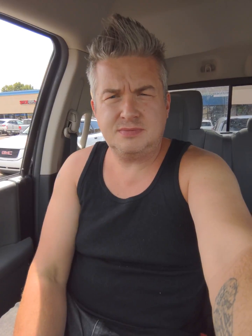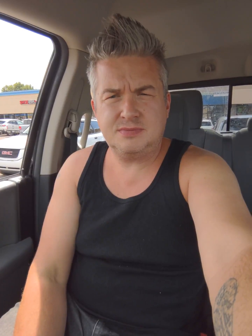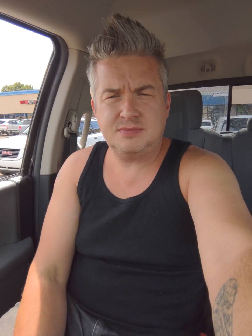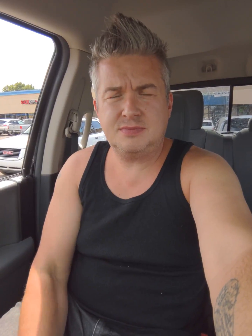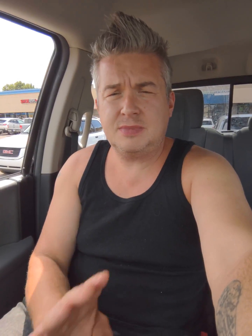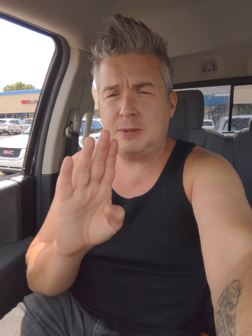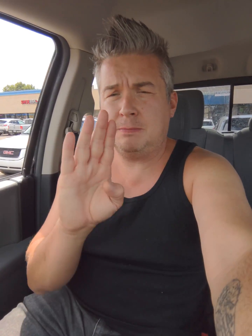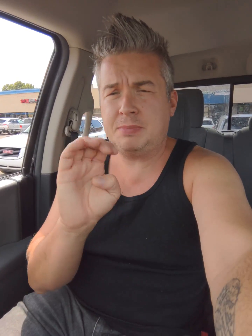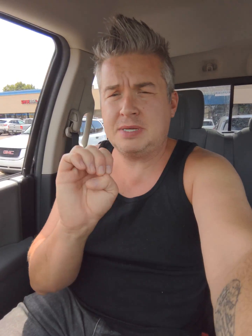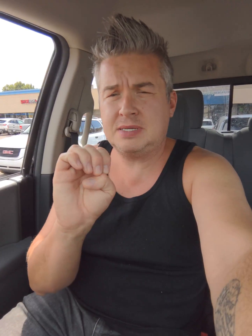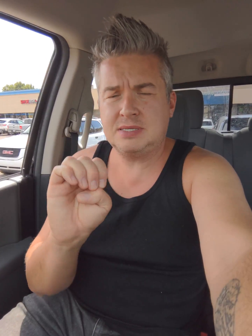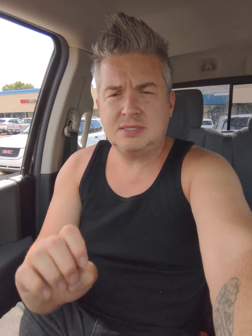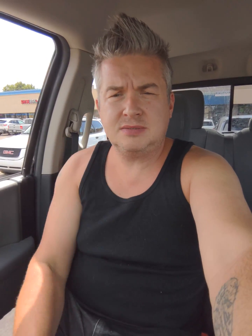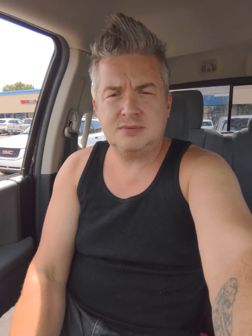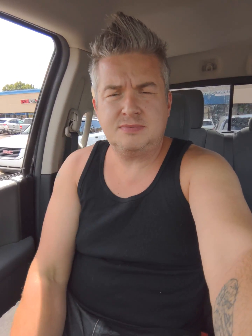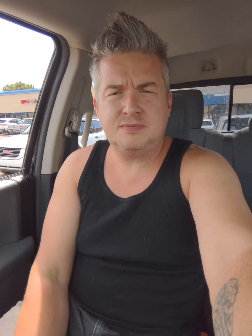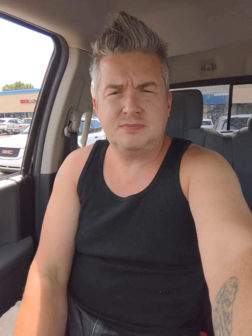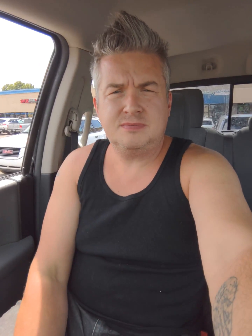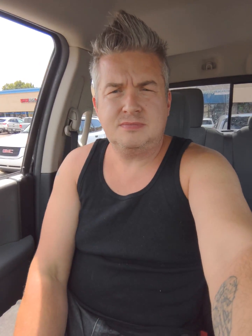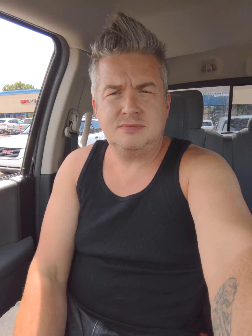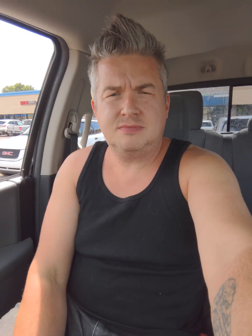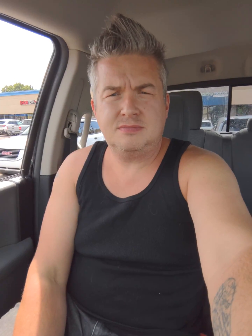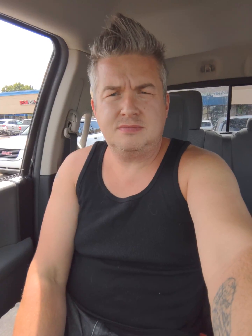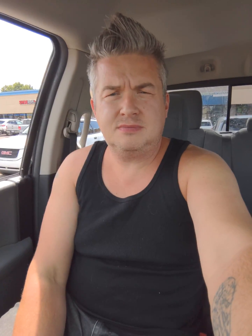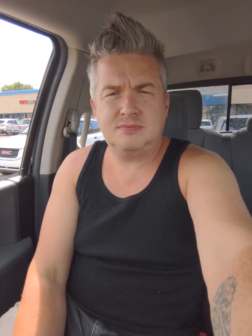be